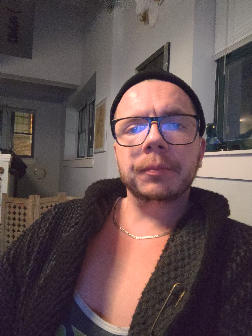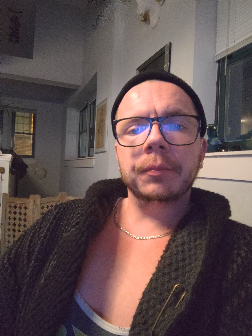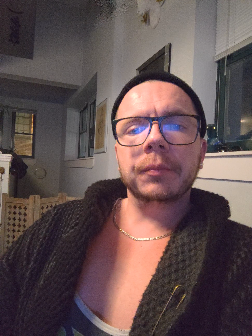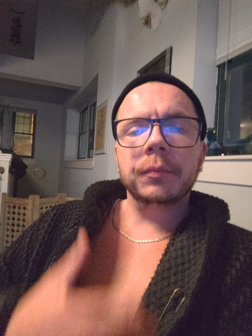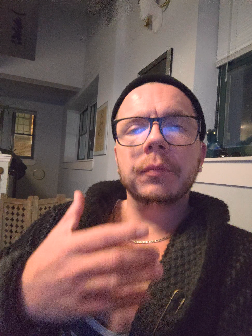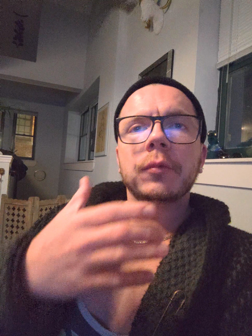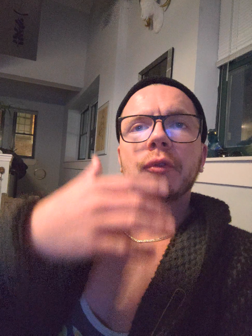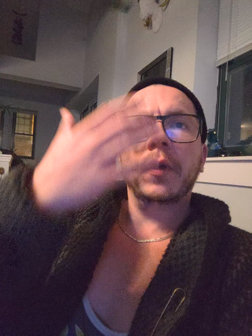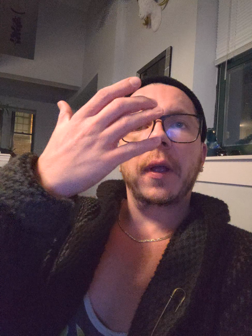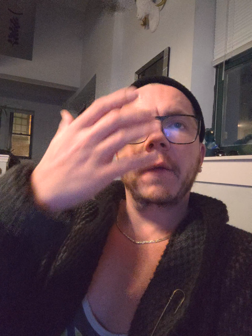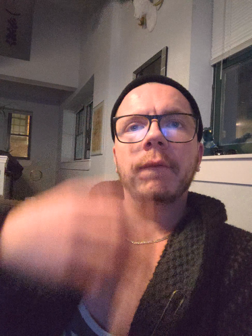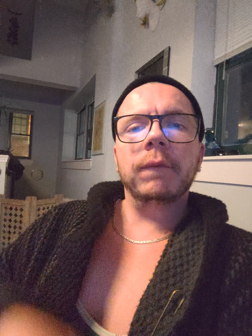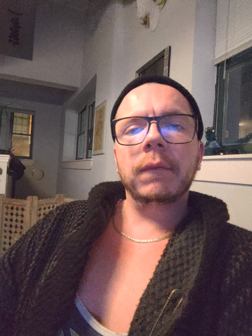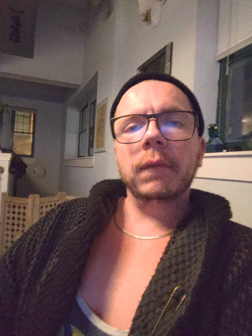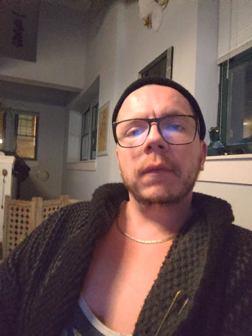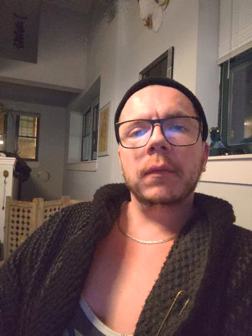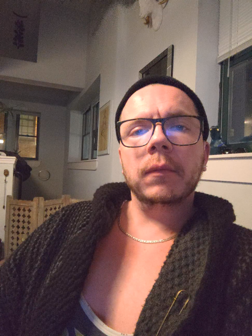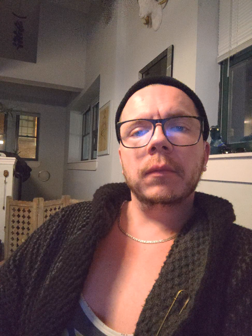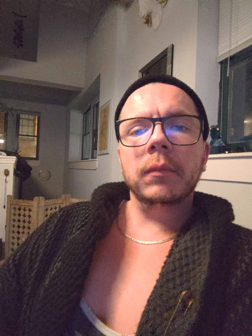giraffe